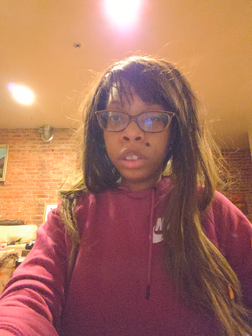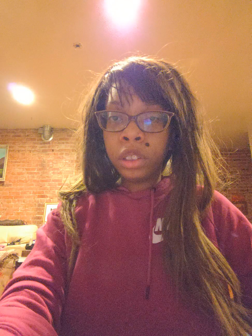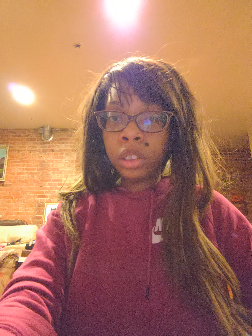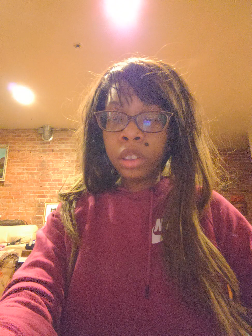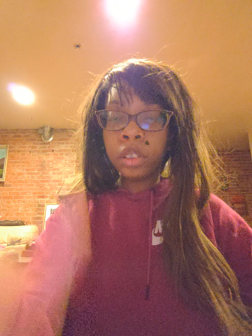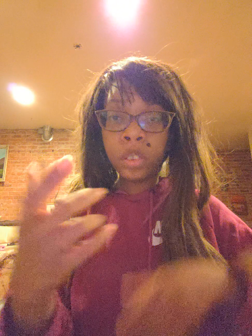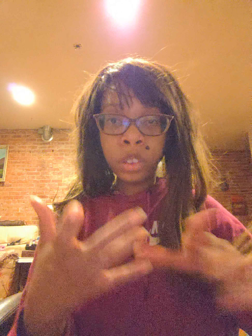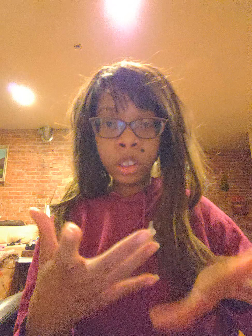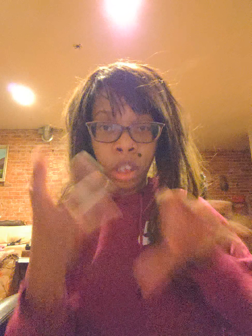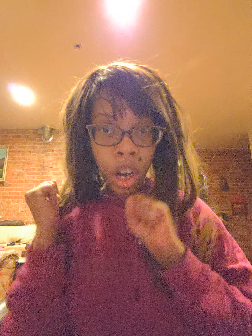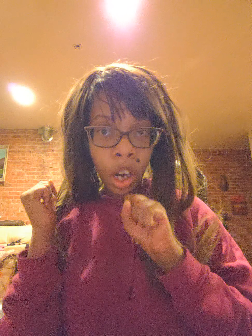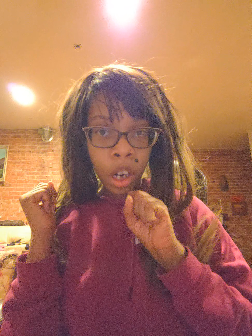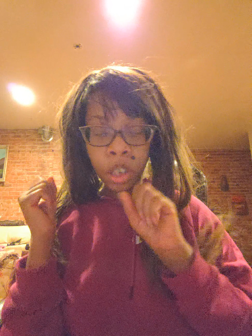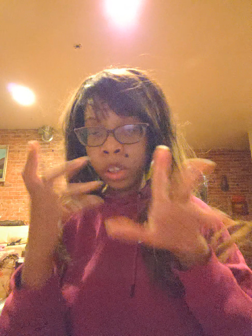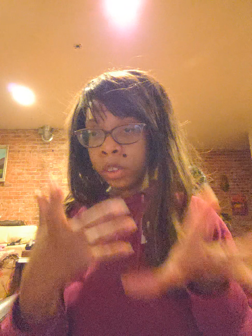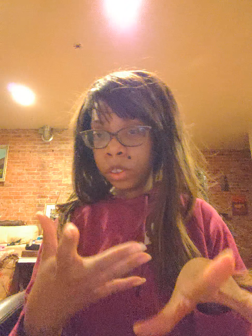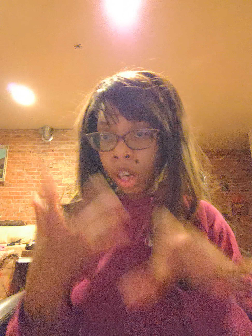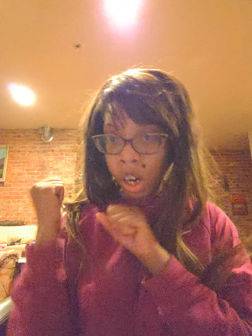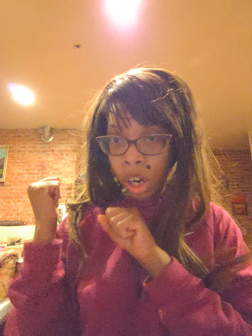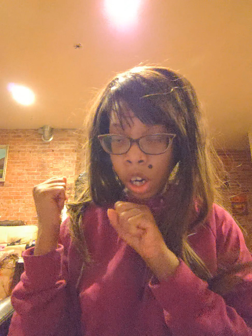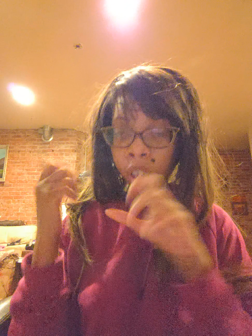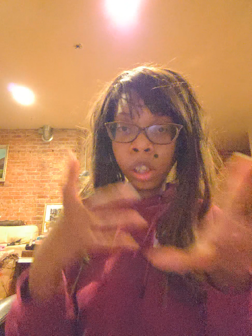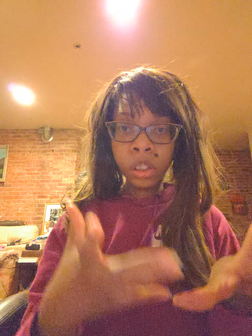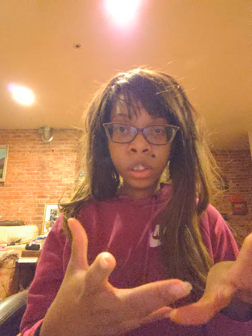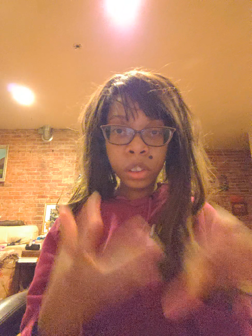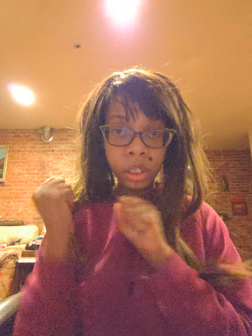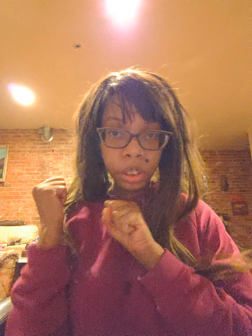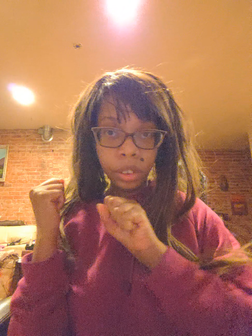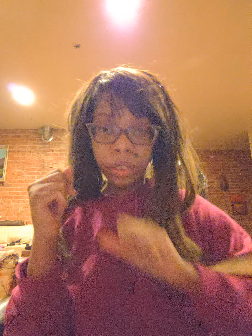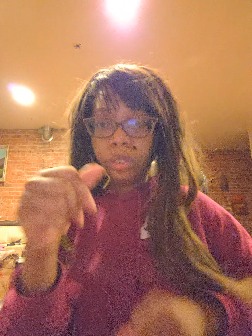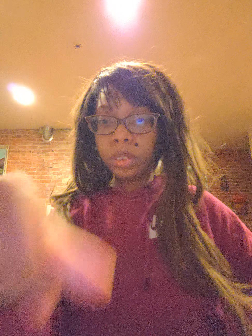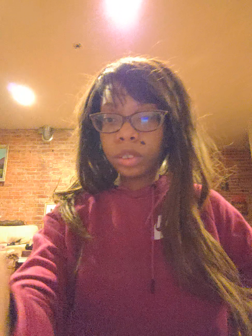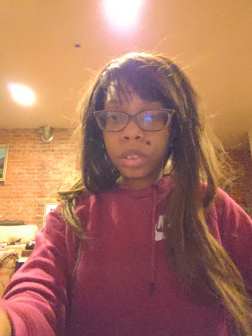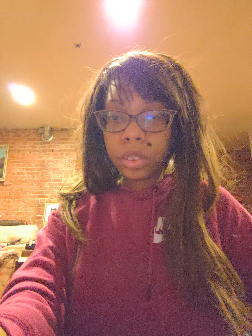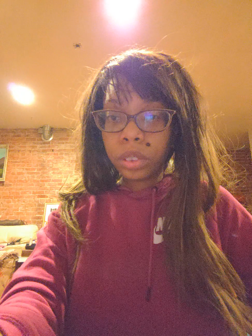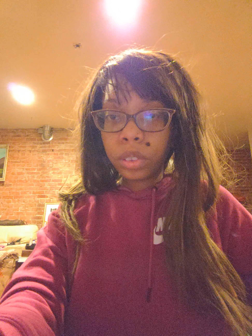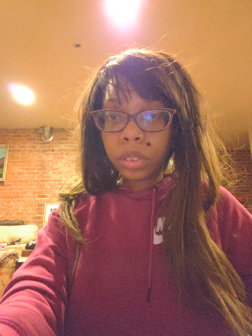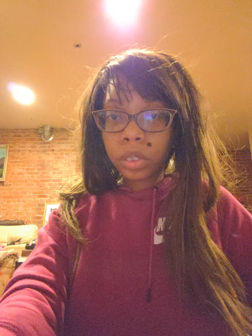fast